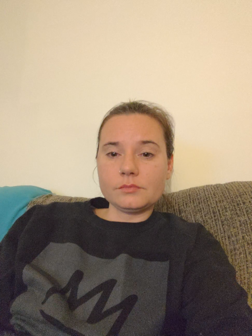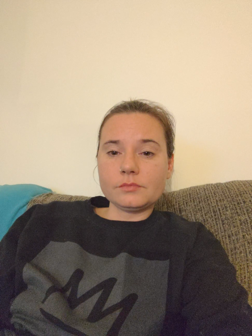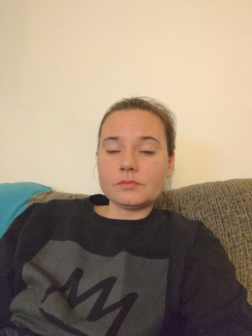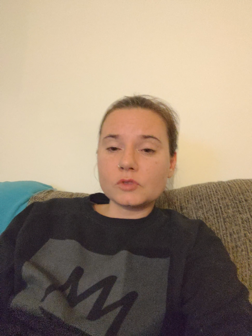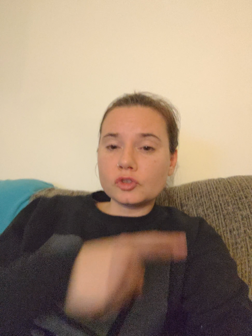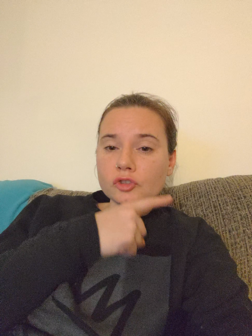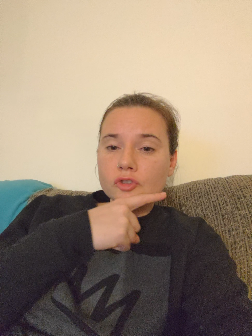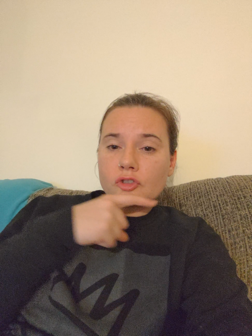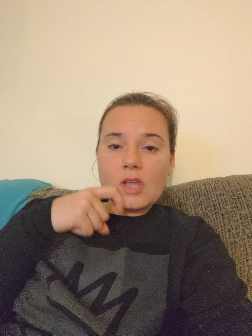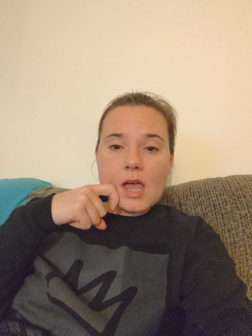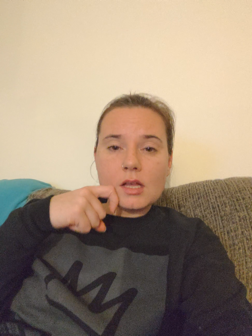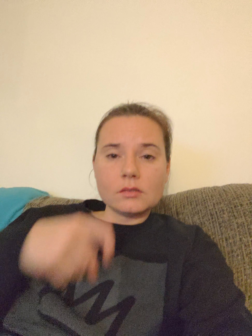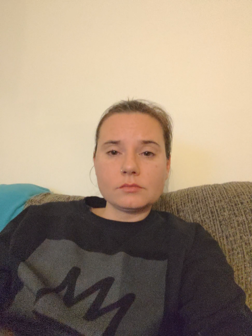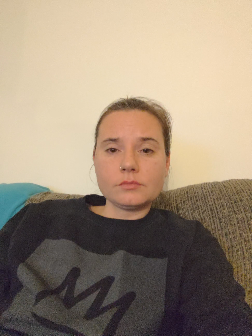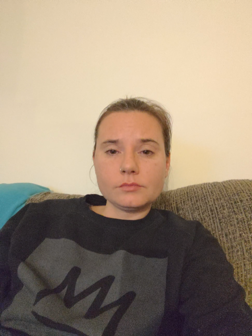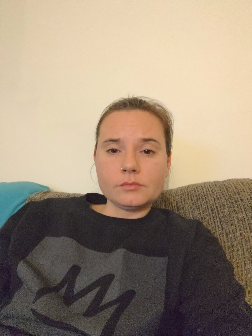dry